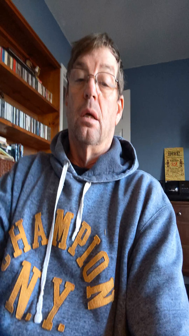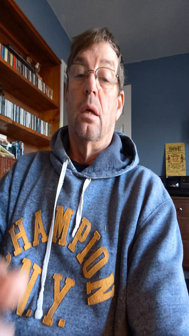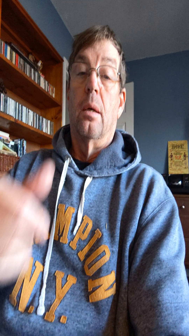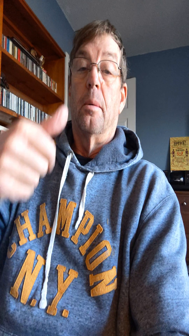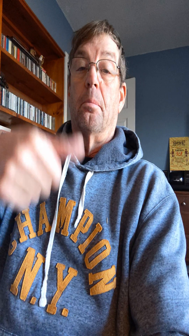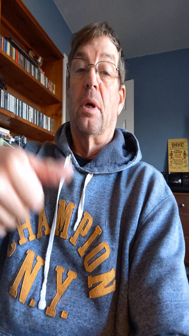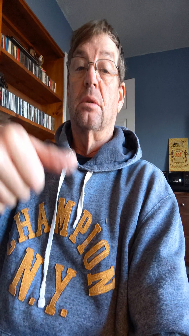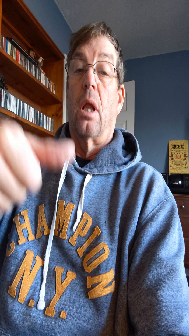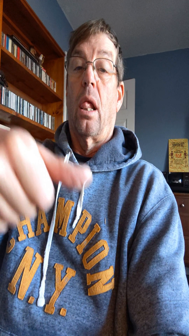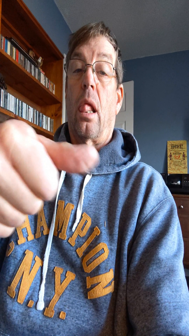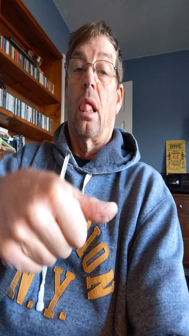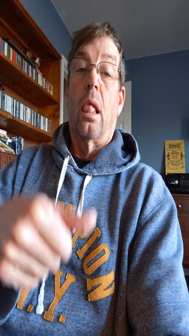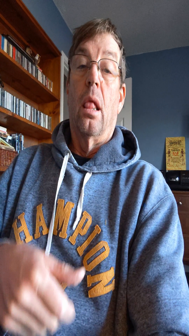puzzle